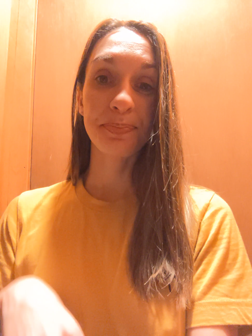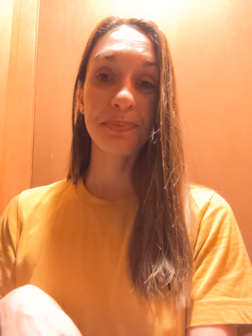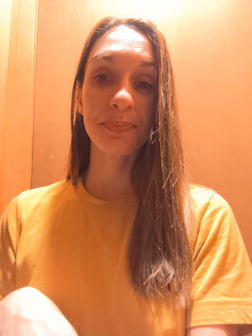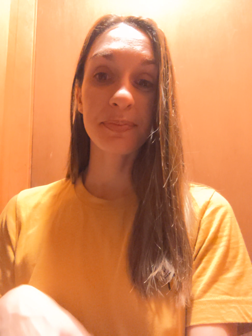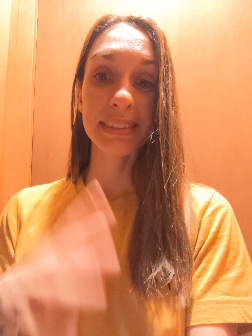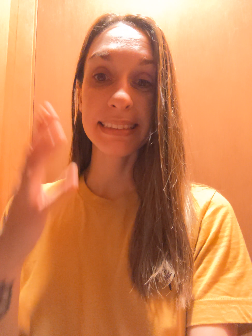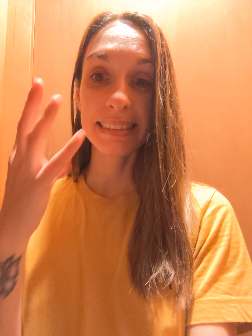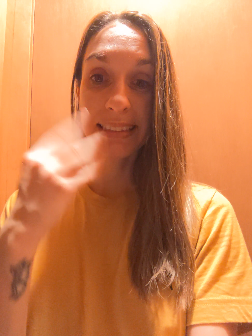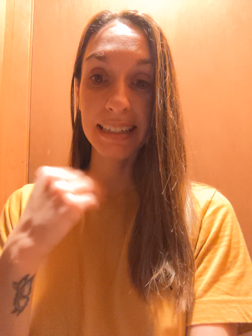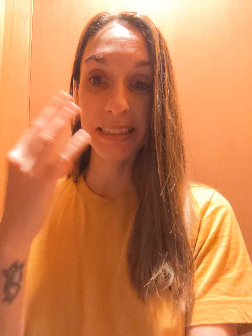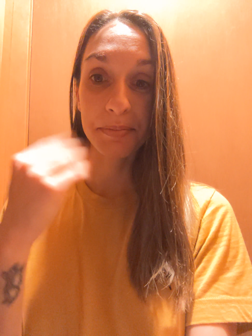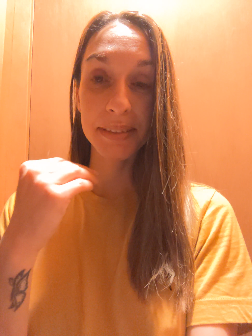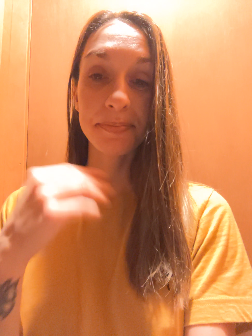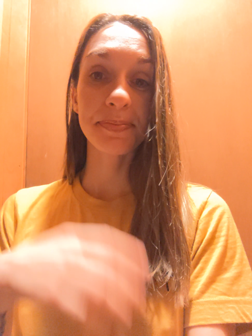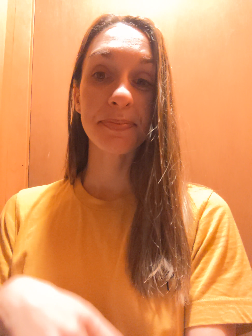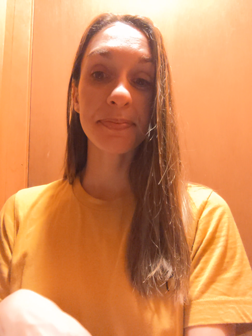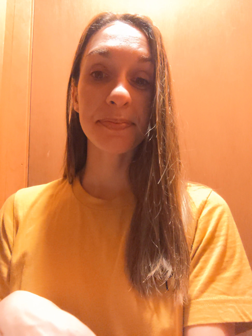sleepy